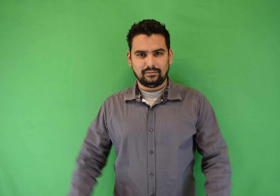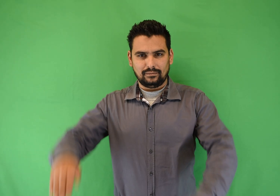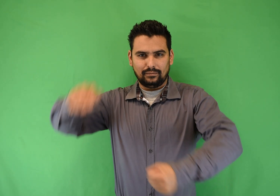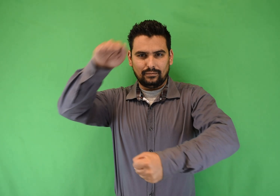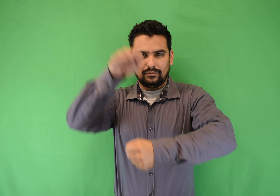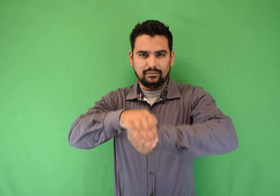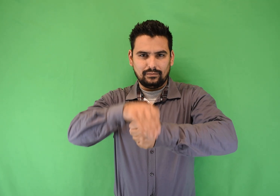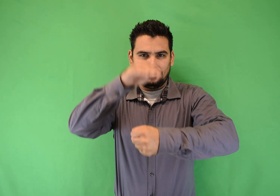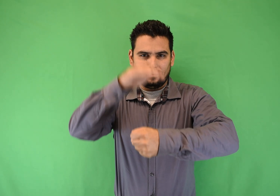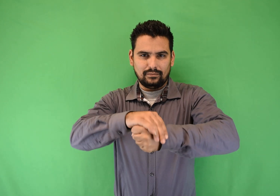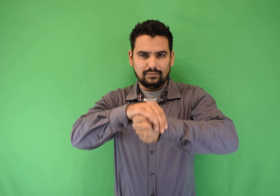amigo